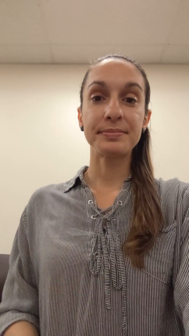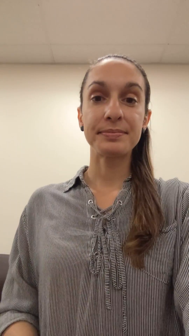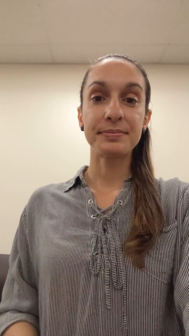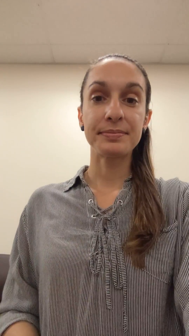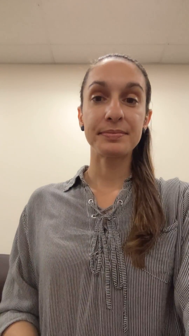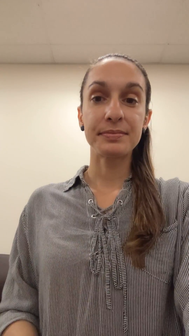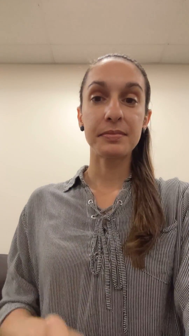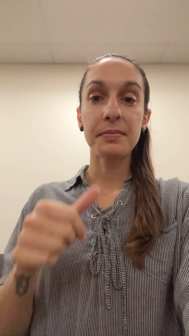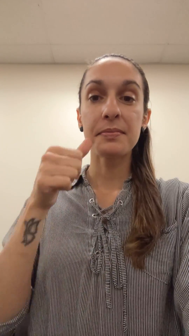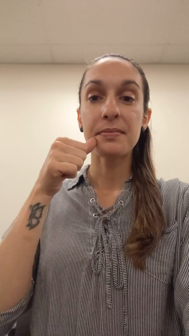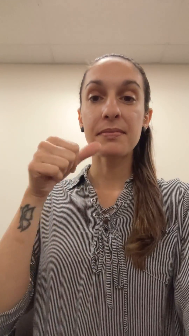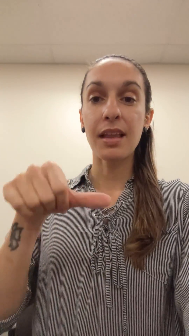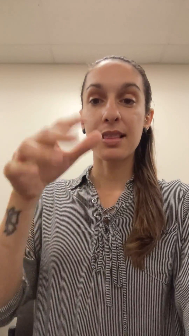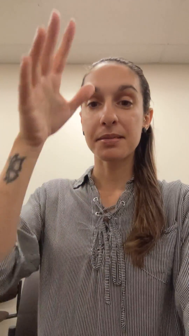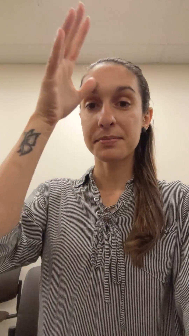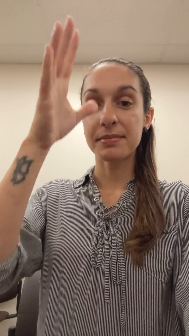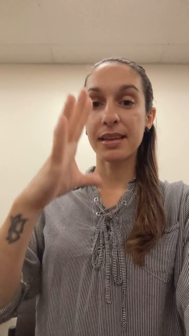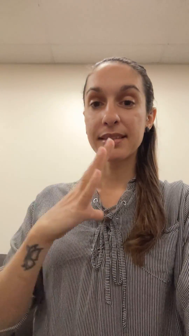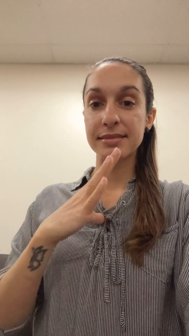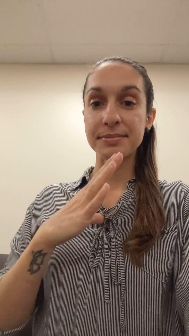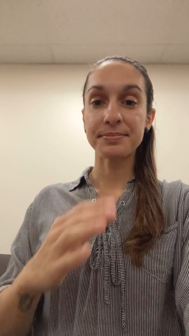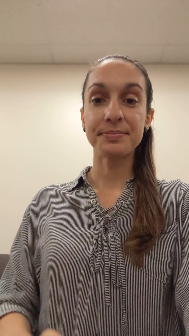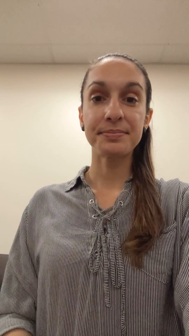mailman